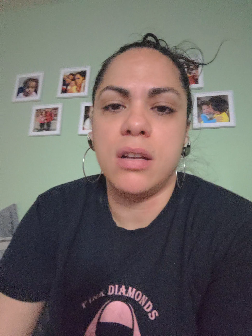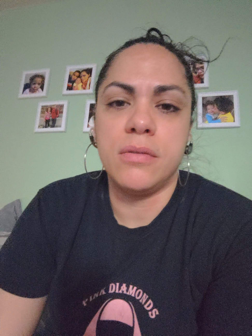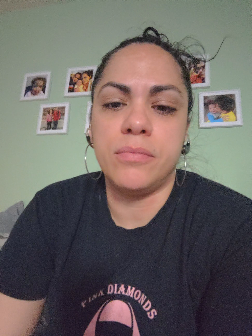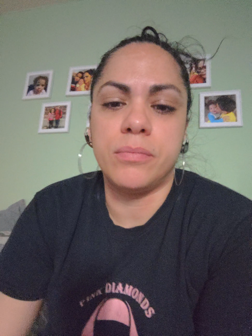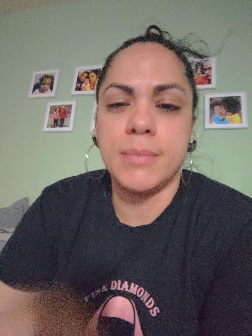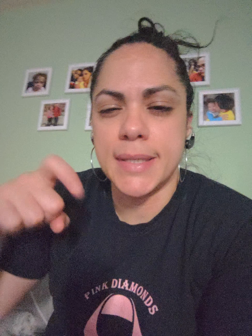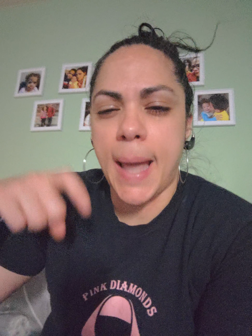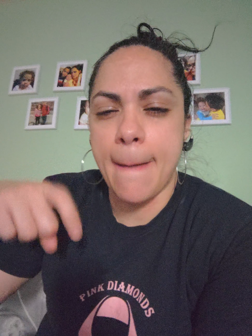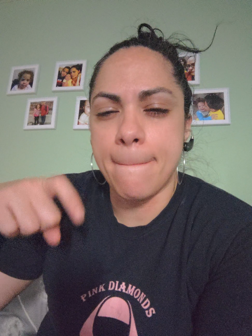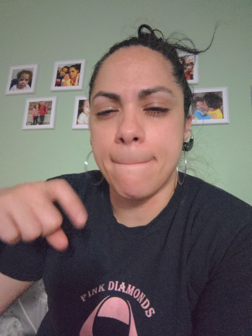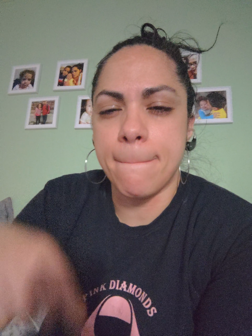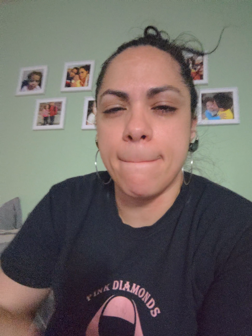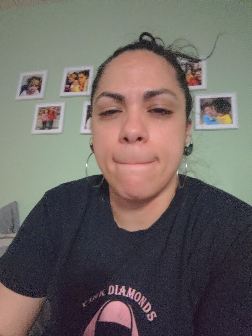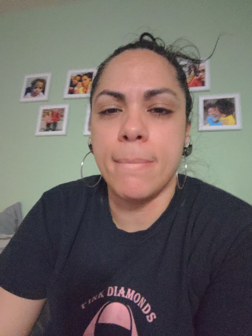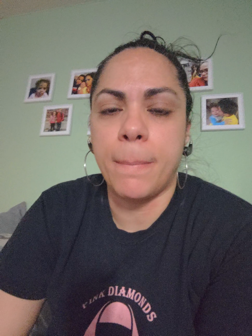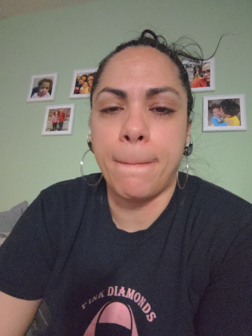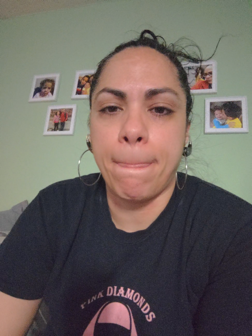time